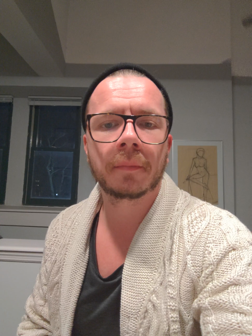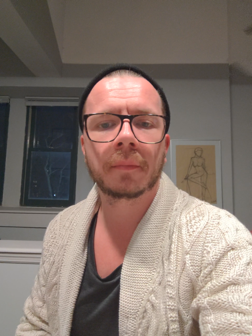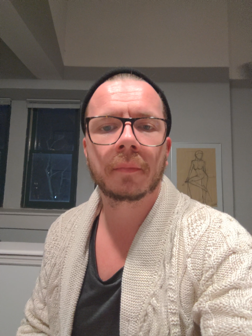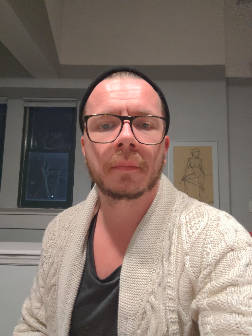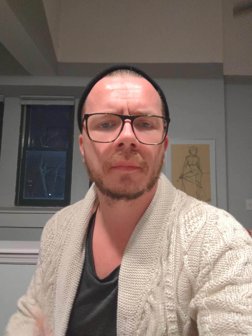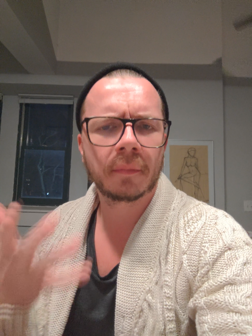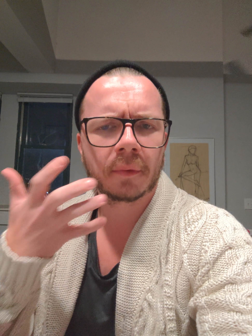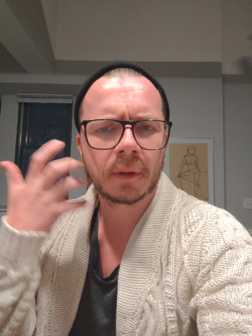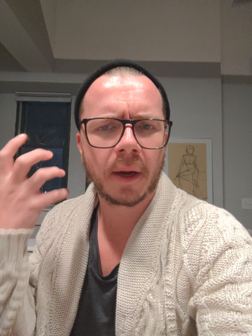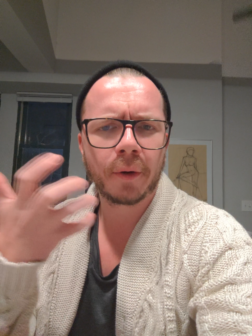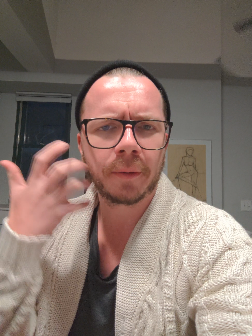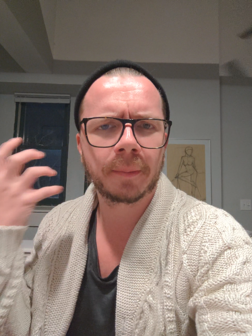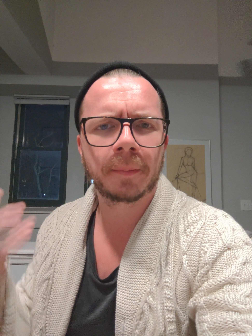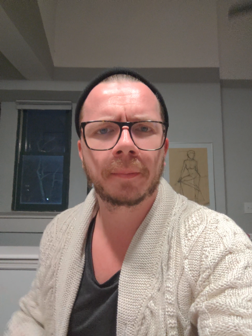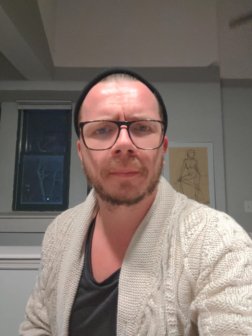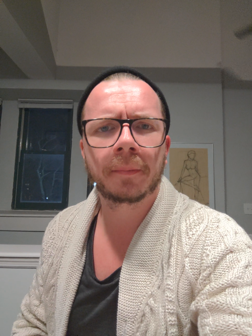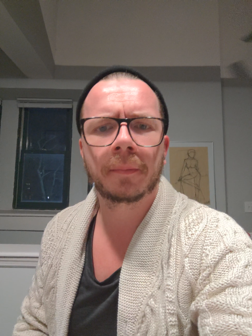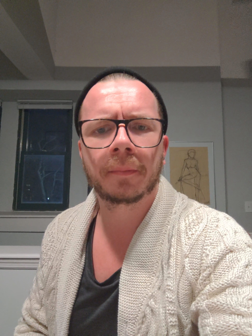tiger